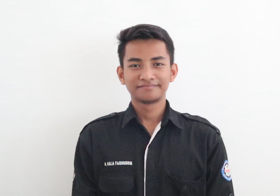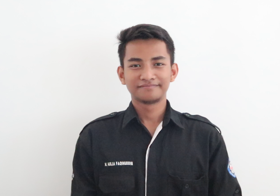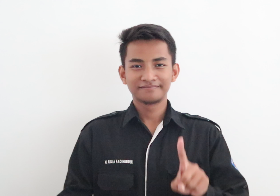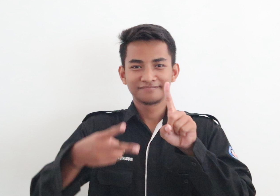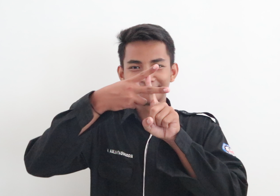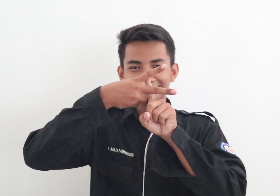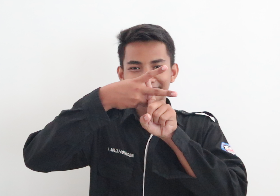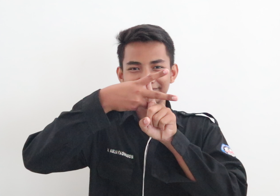F